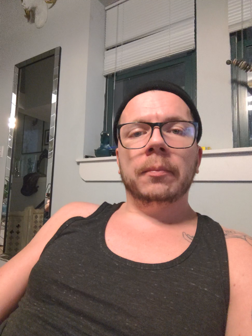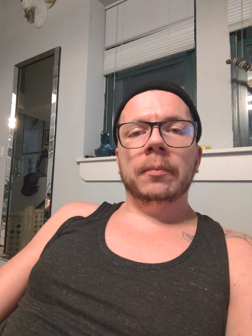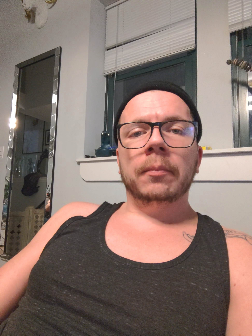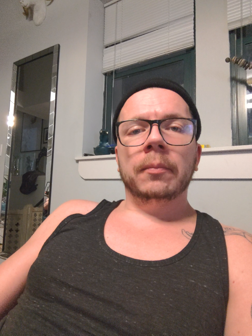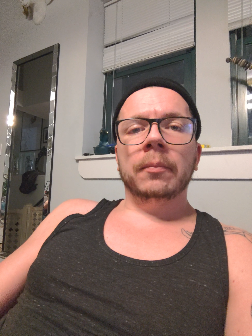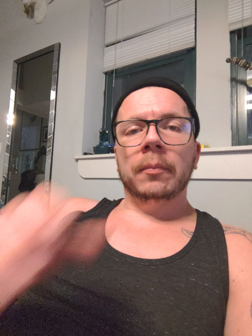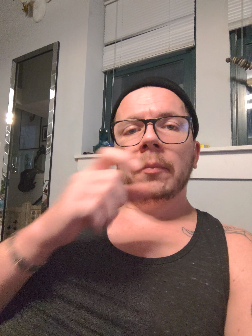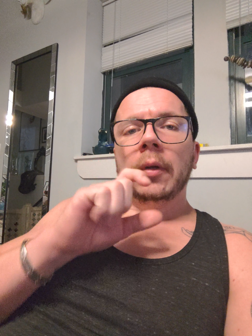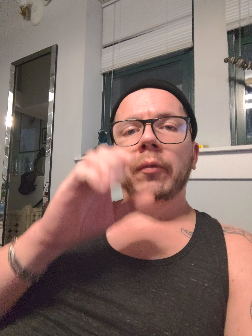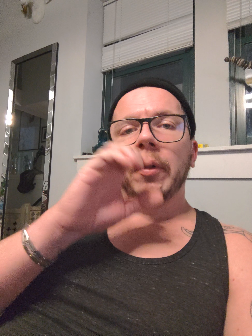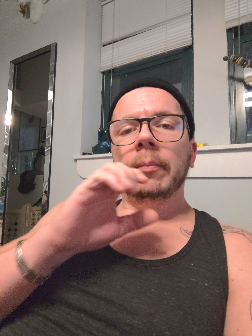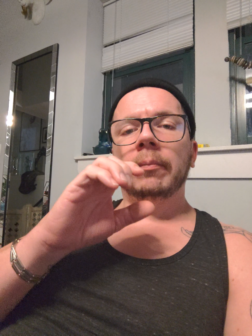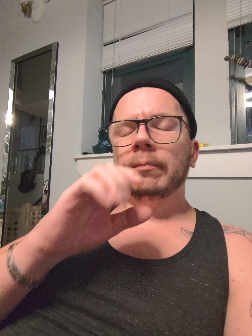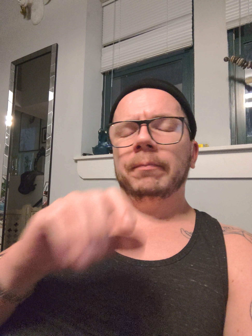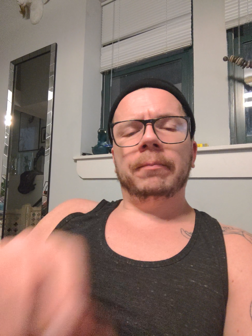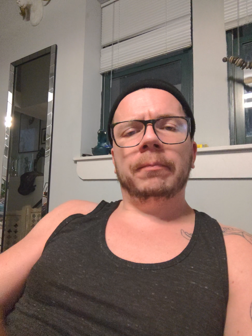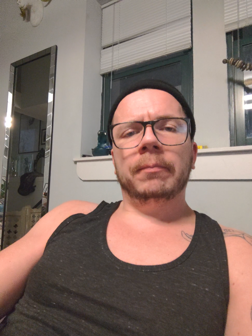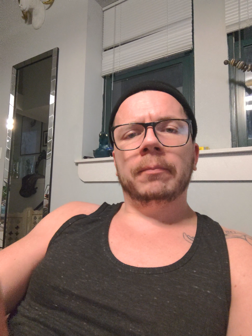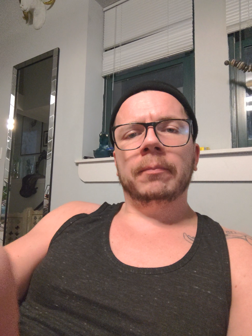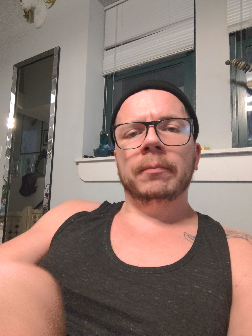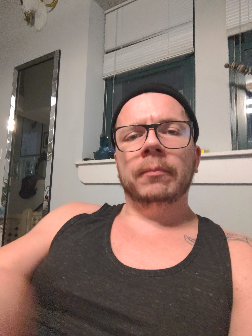ice cream